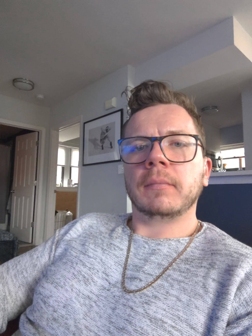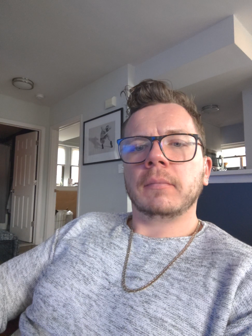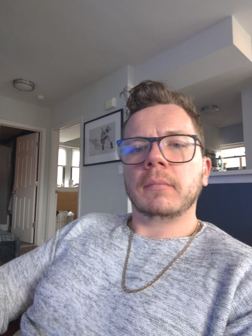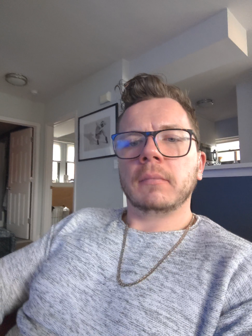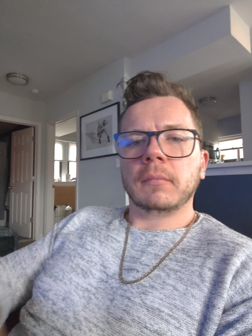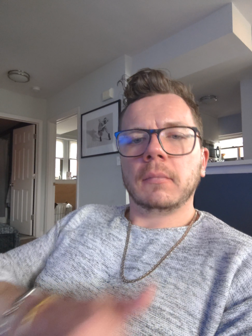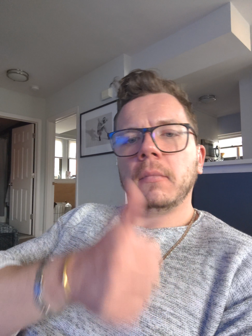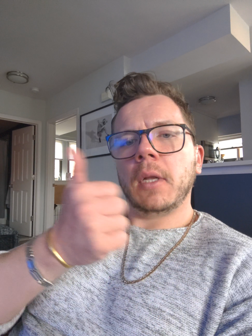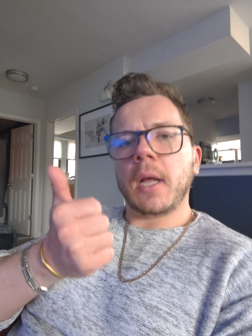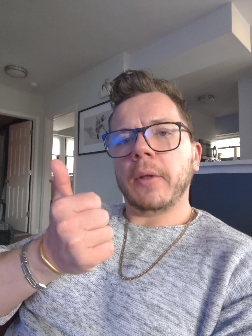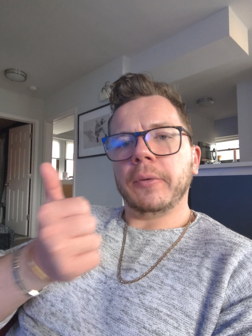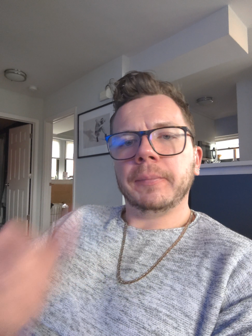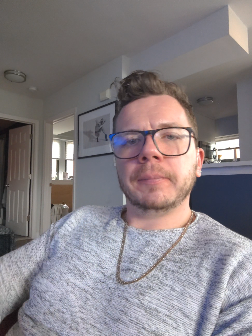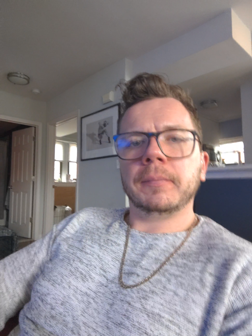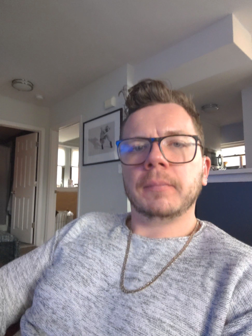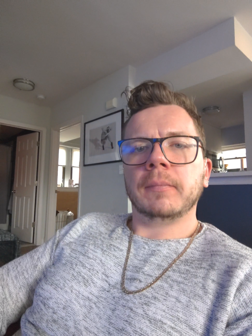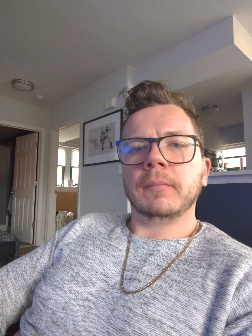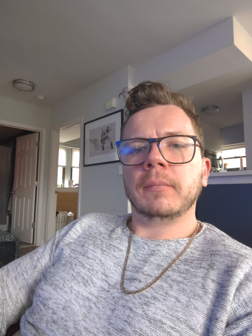another